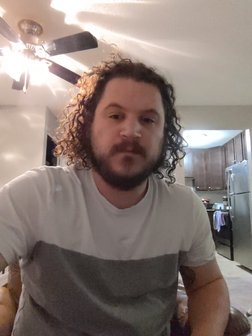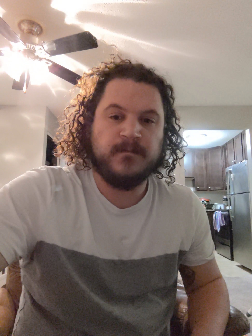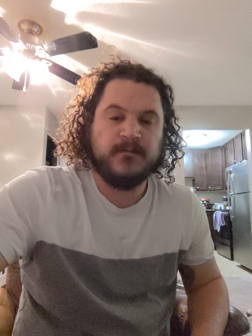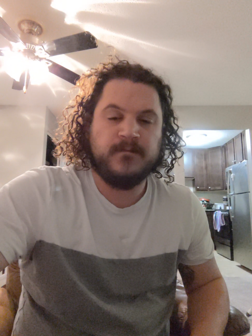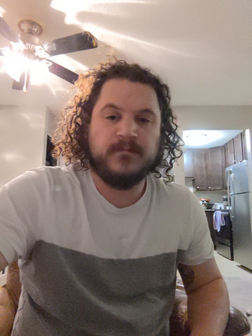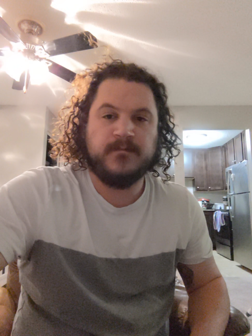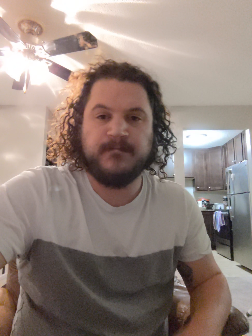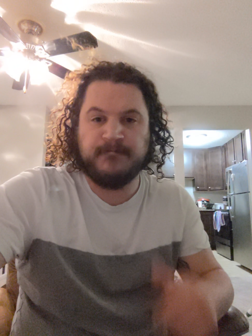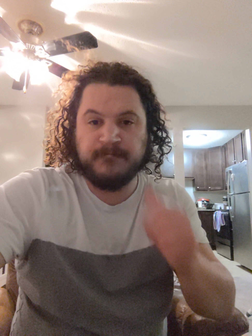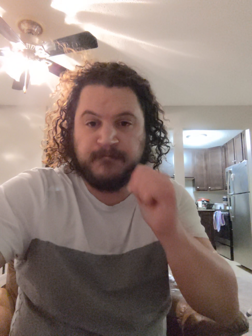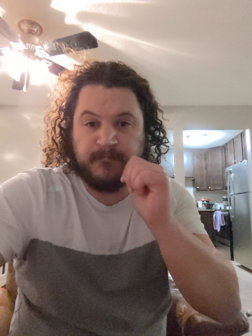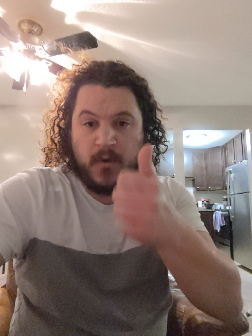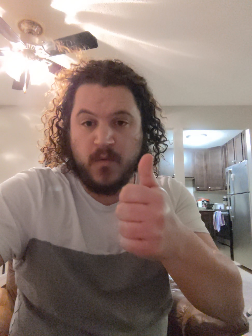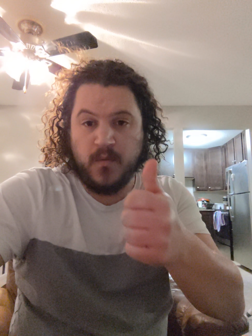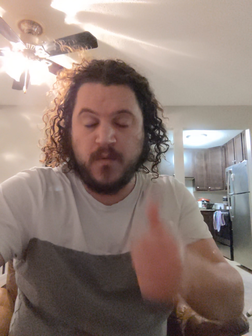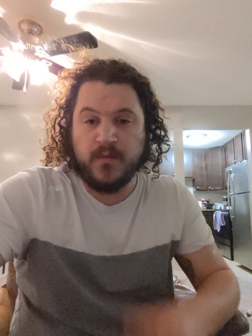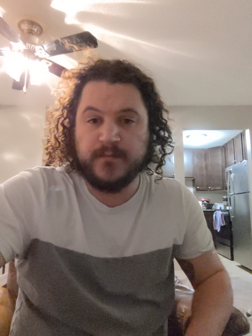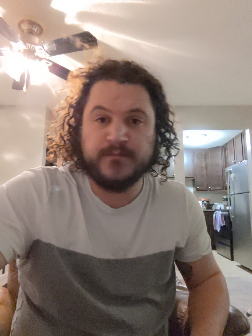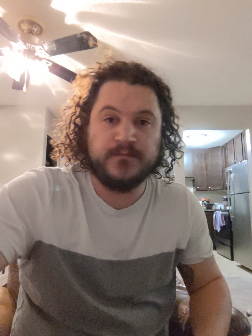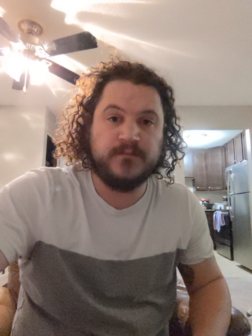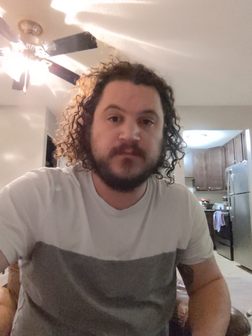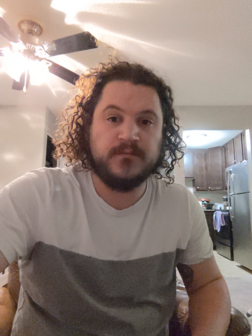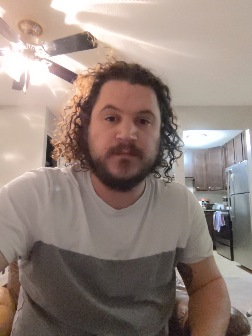tomorrow